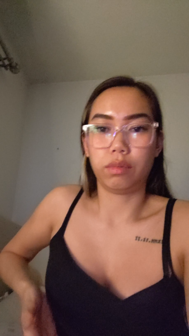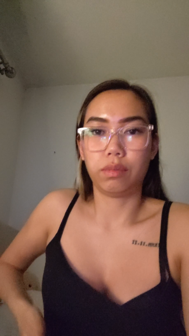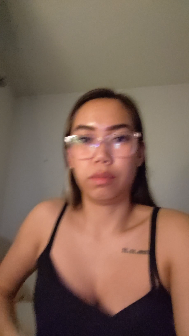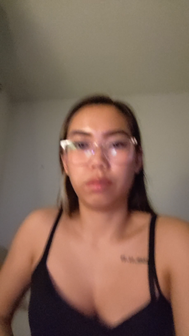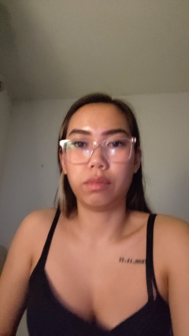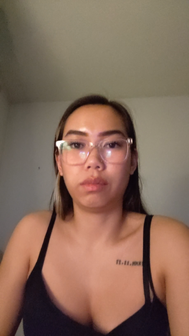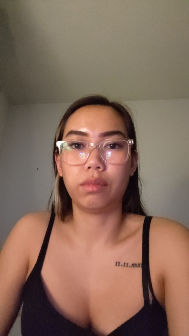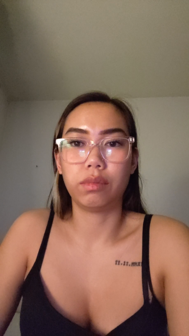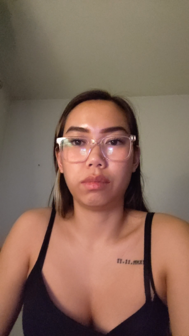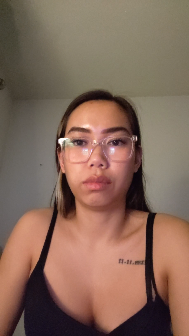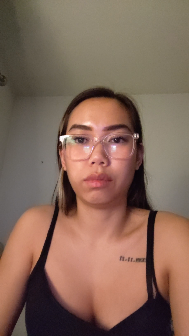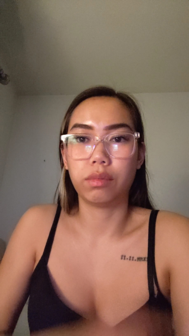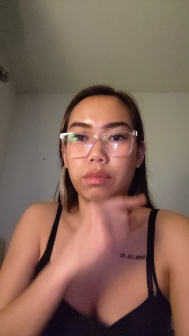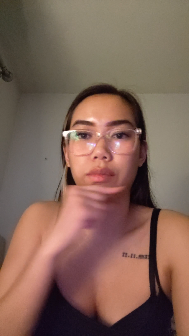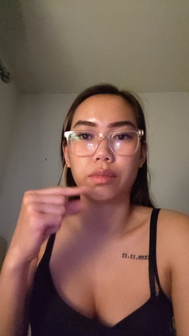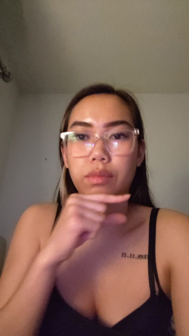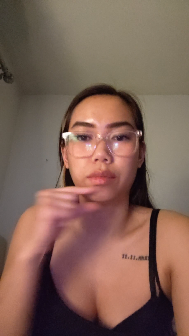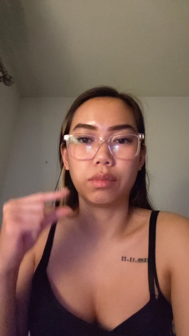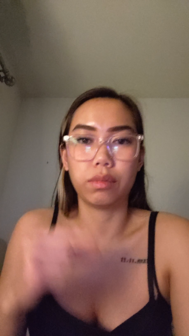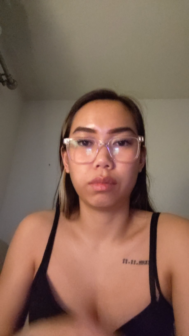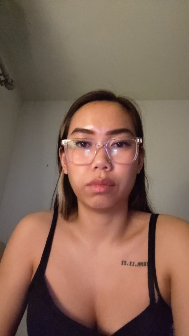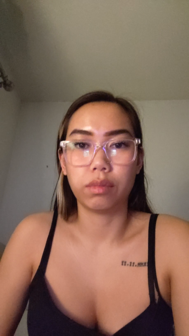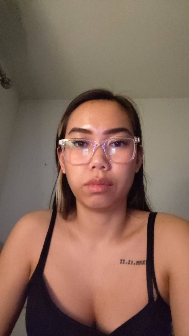glue